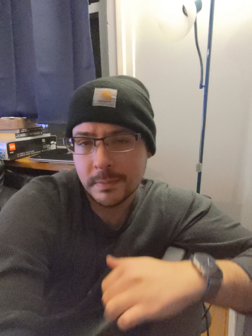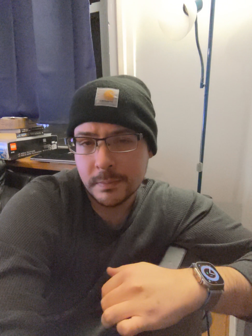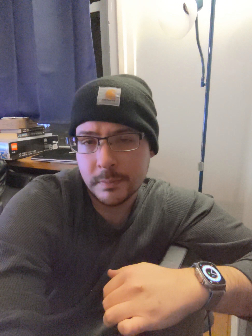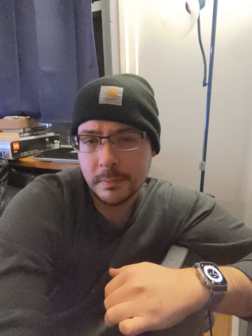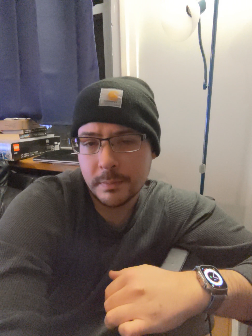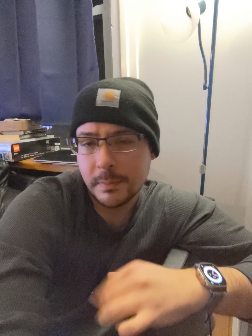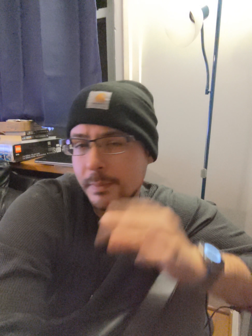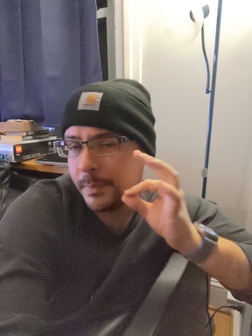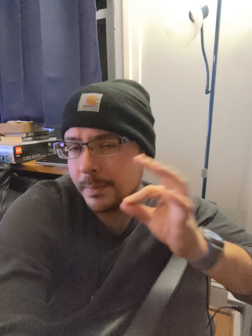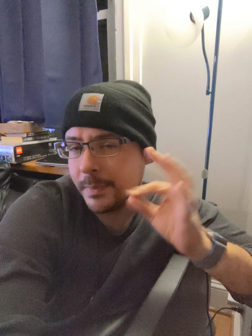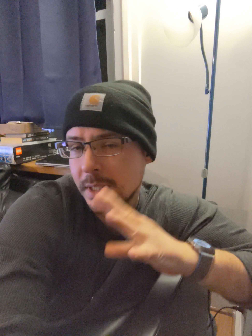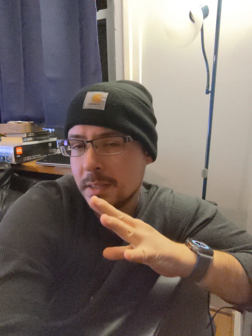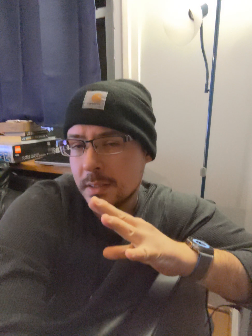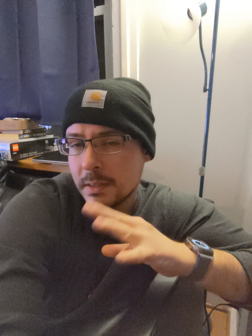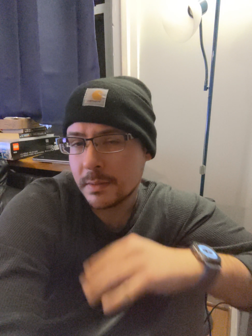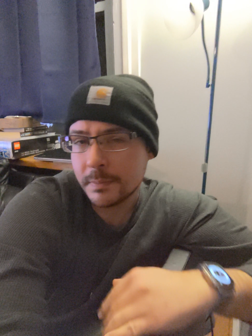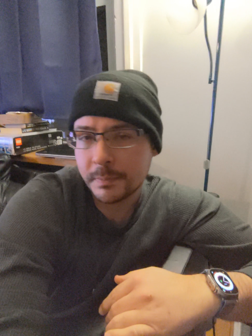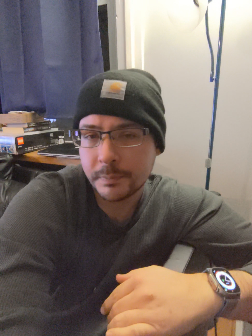bee